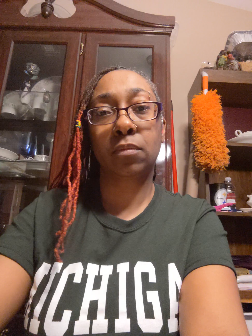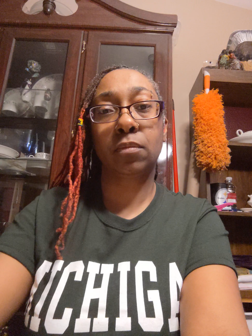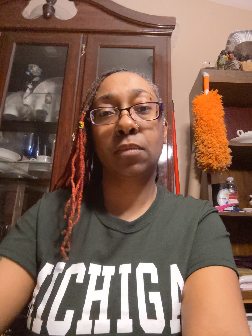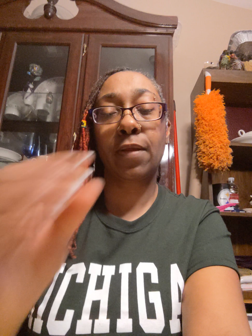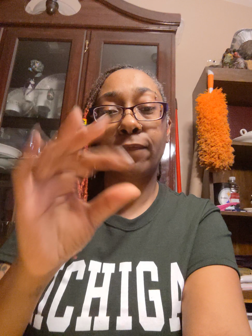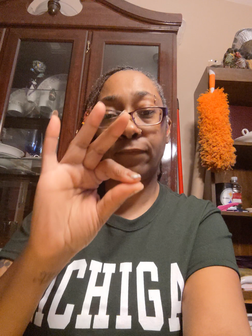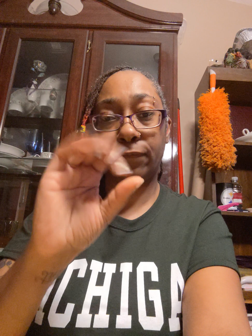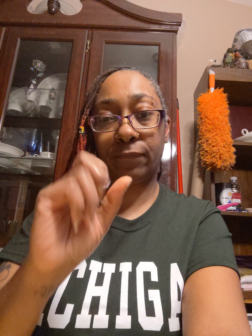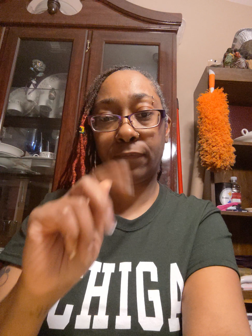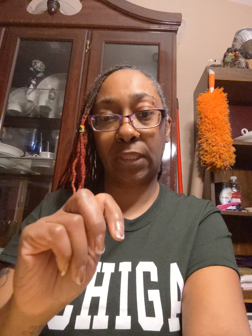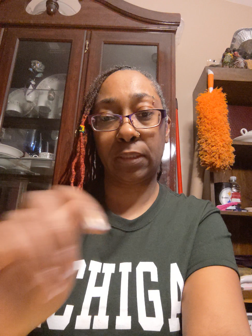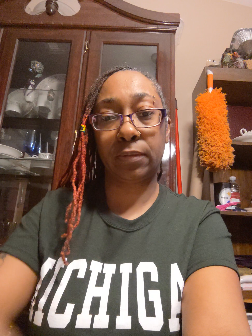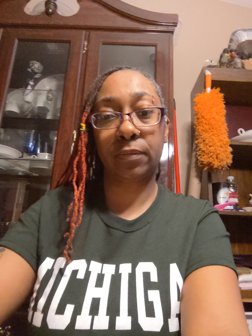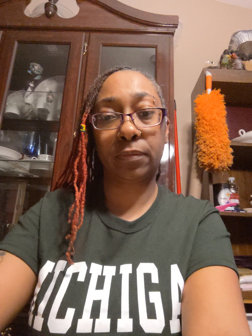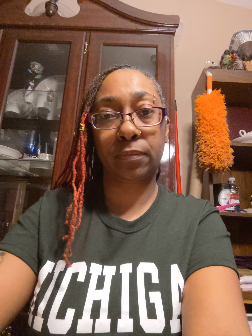feet